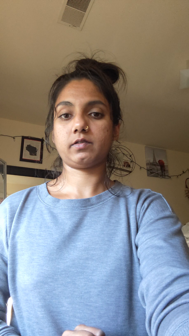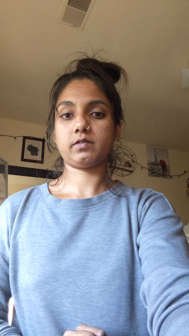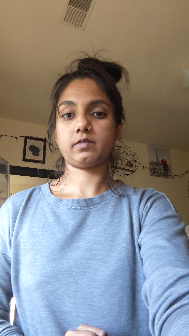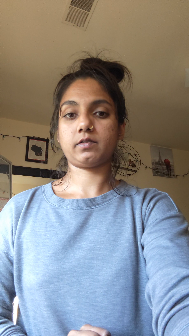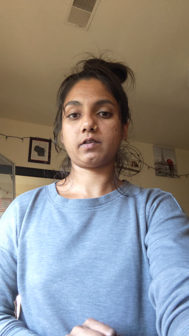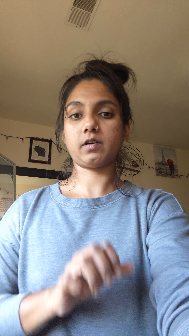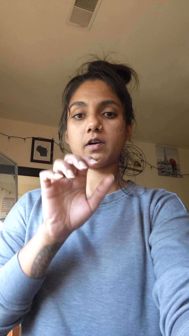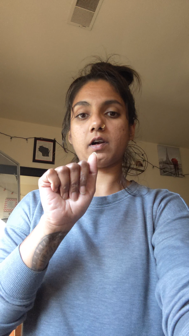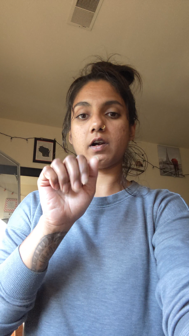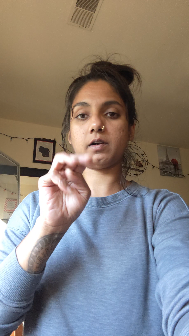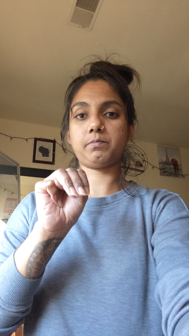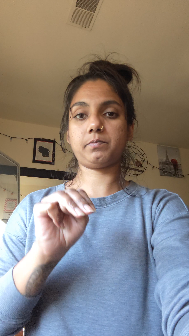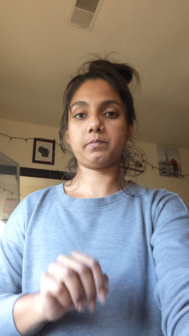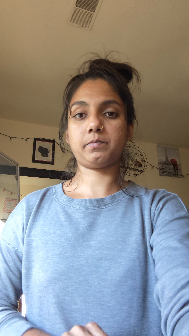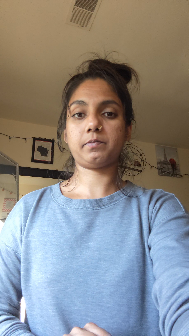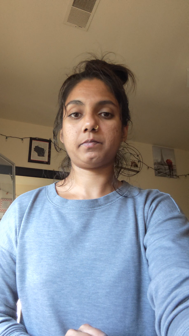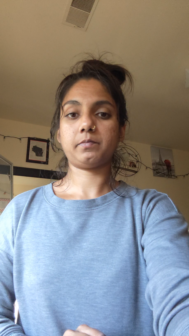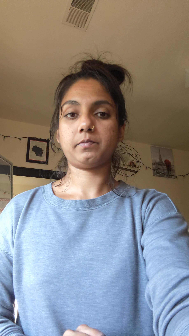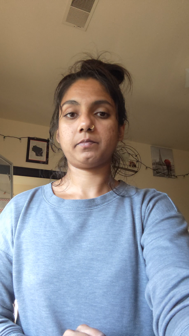am